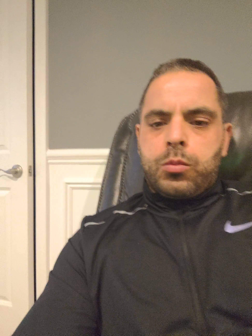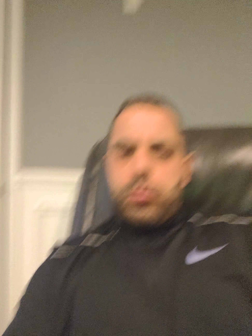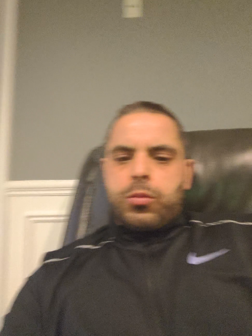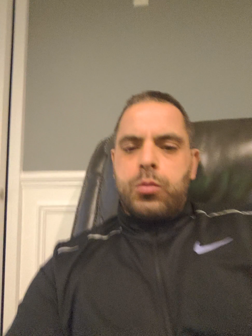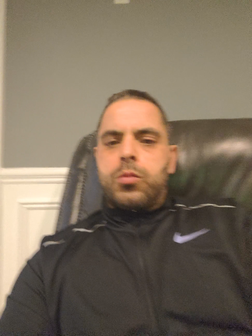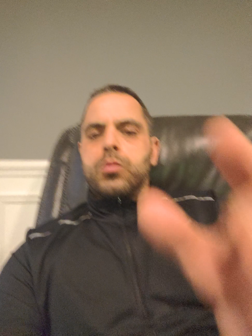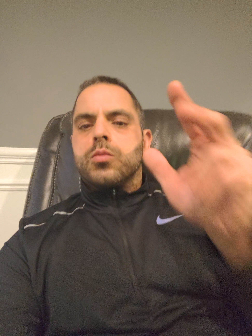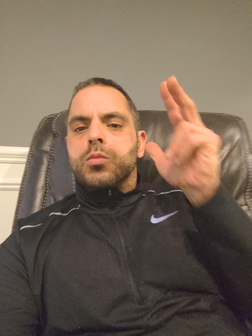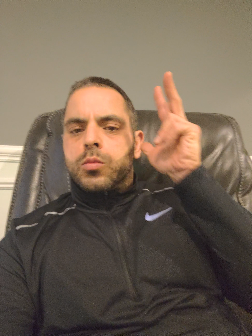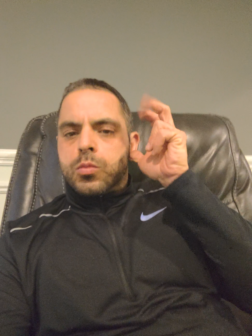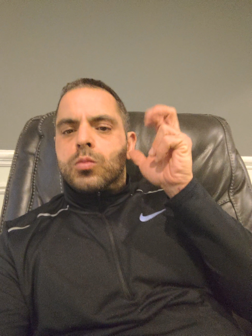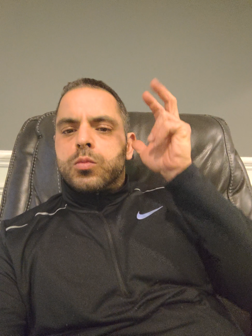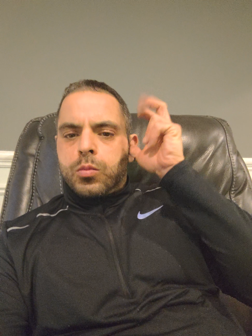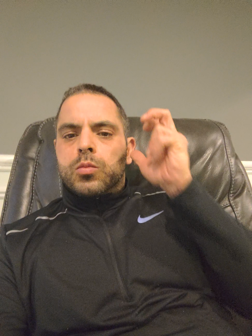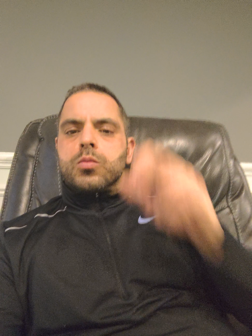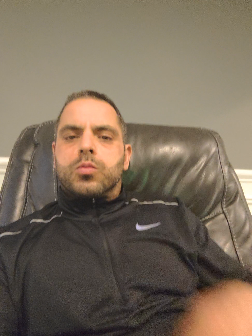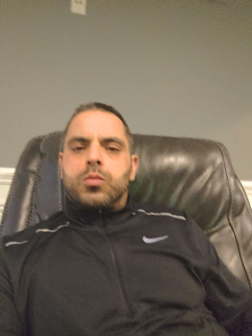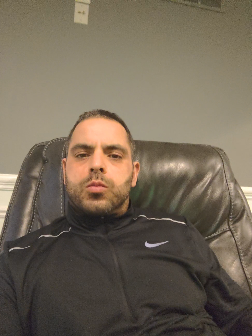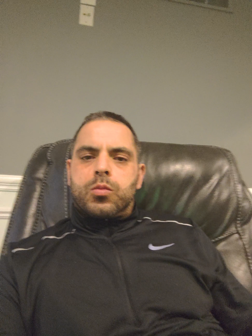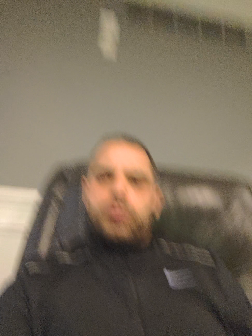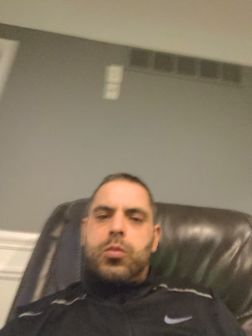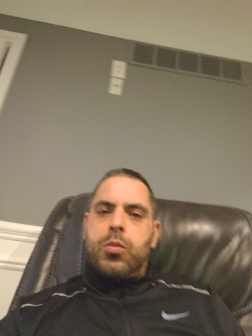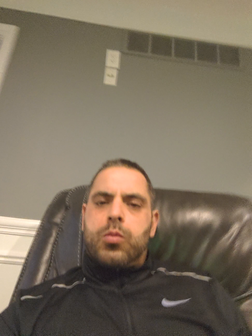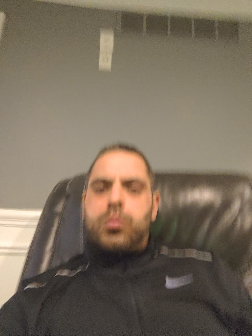hear